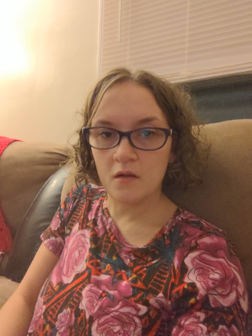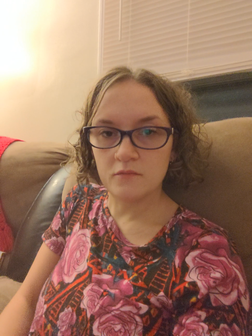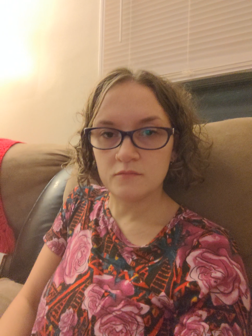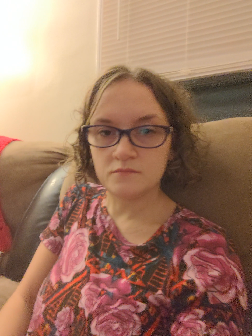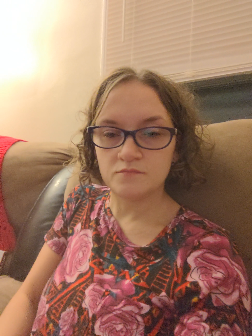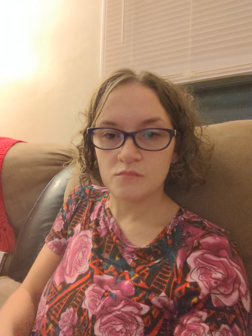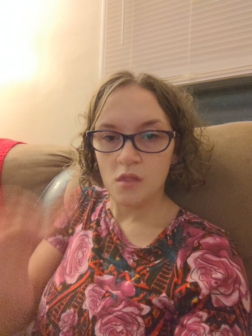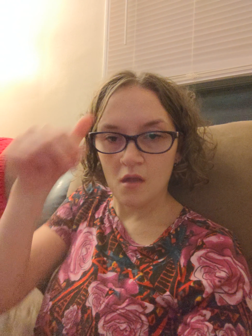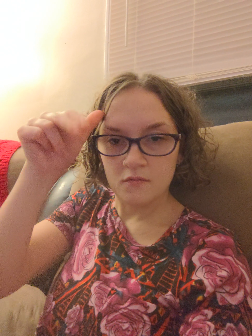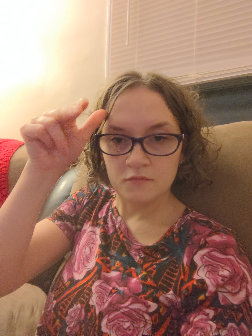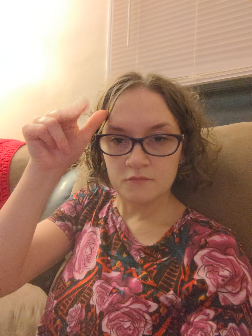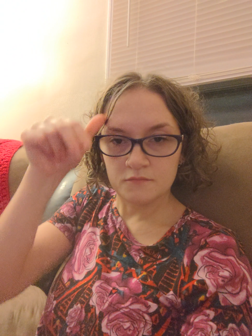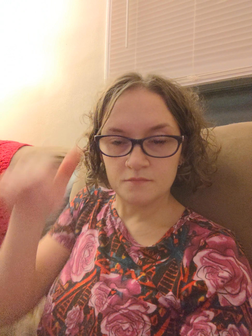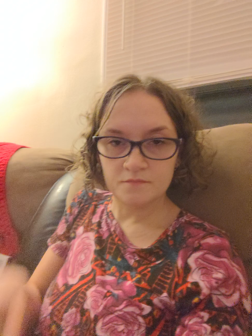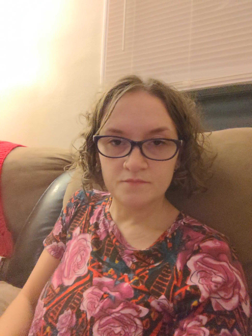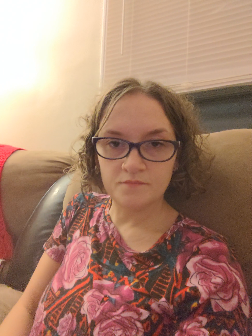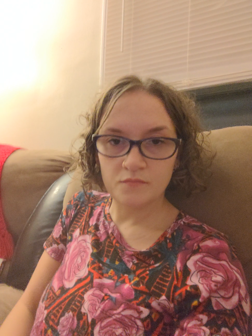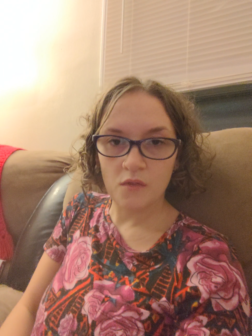horse